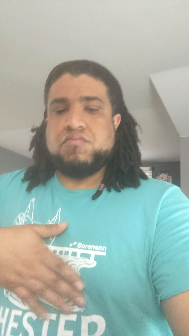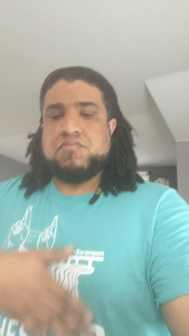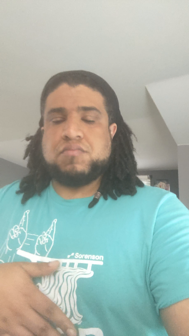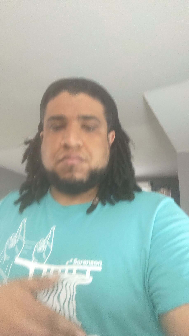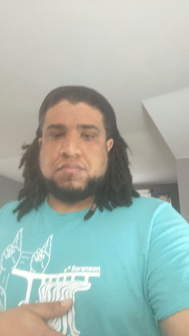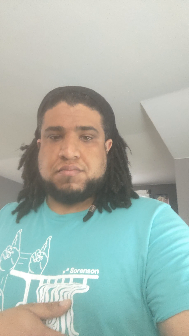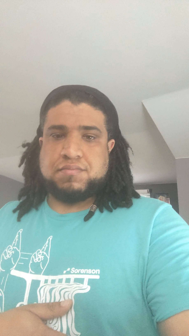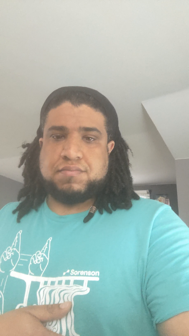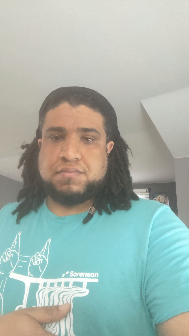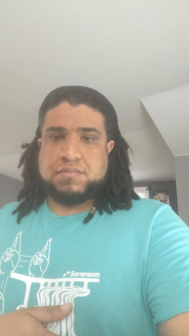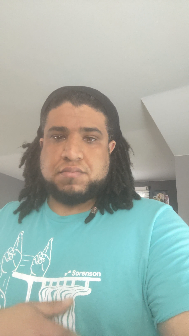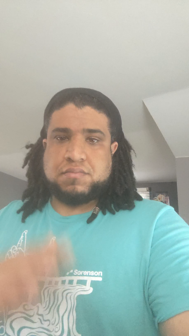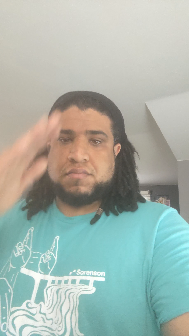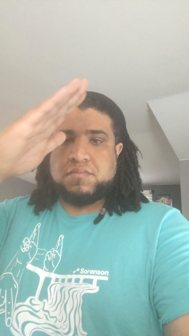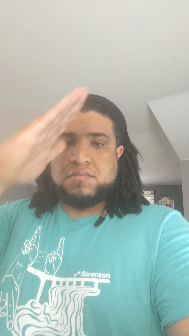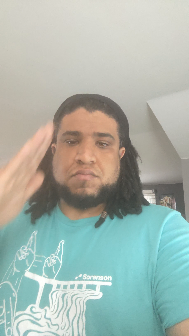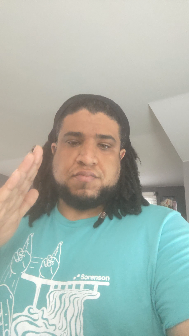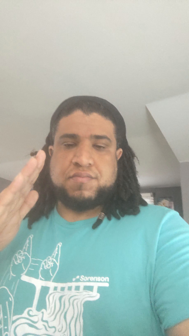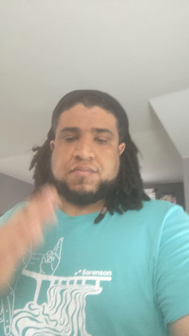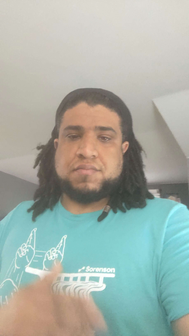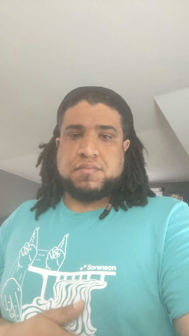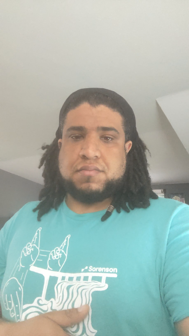roof